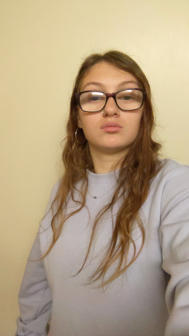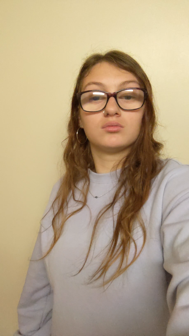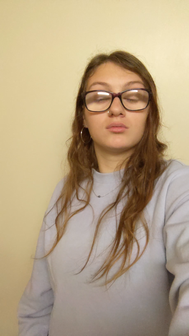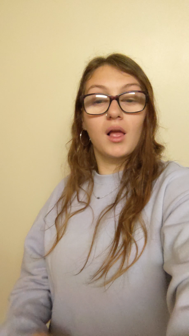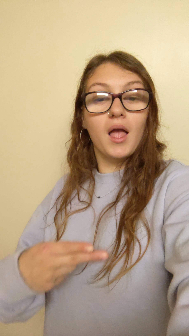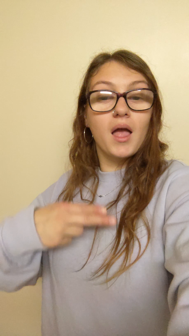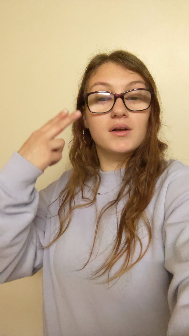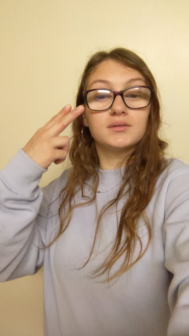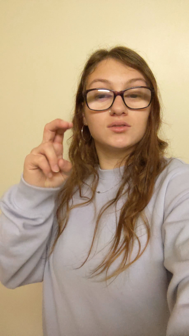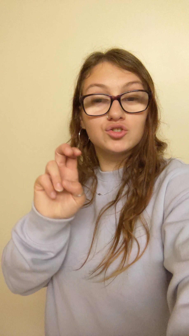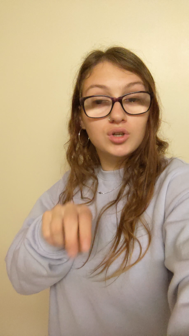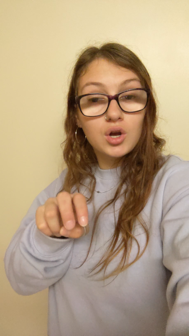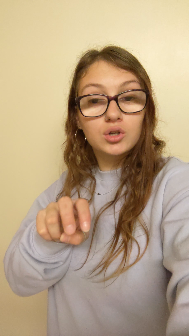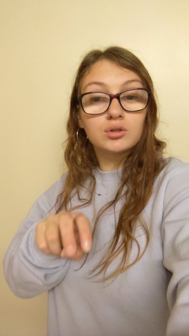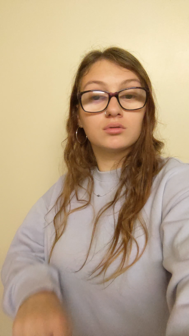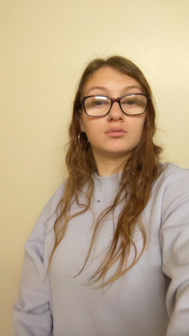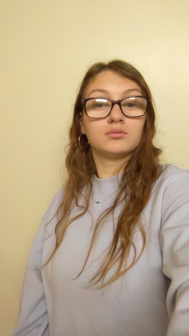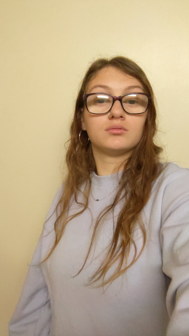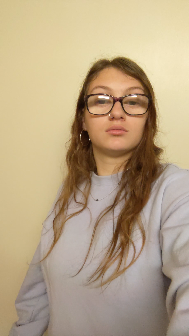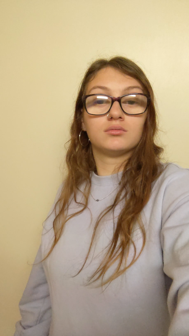high chair